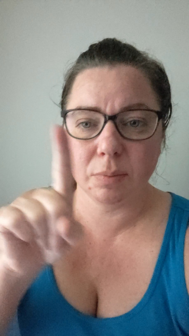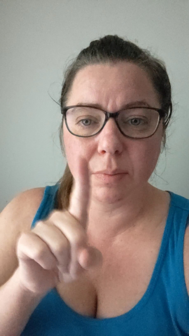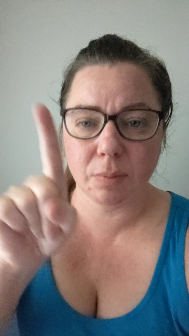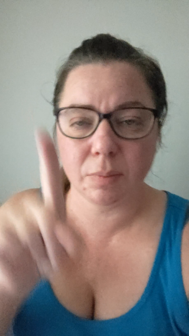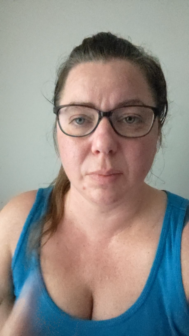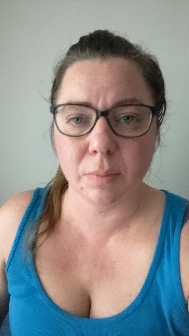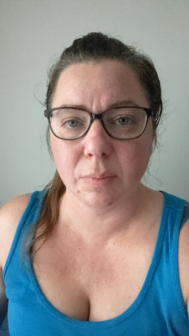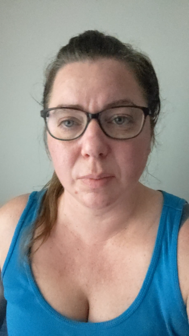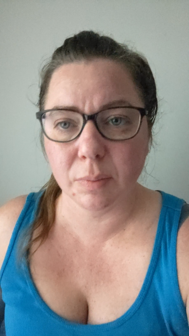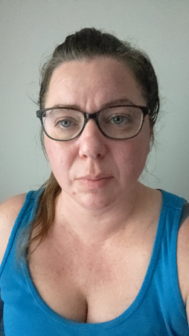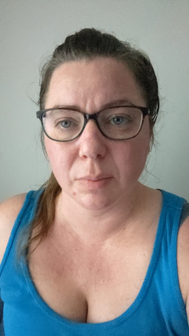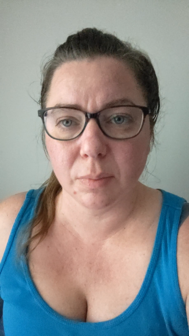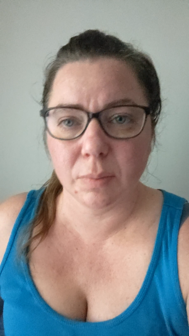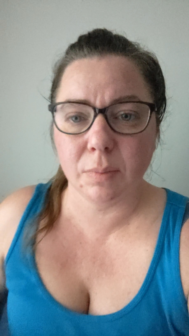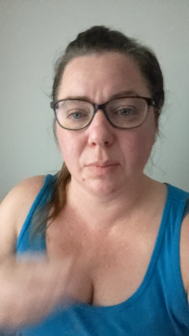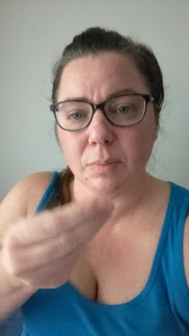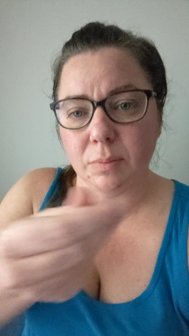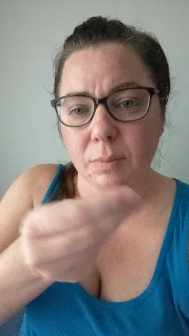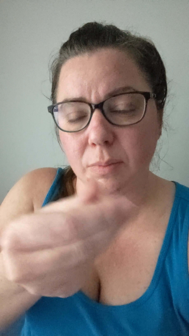feed